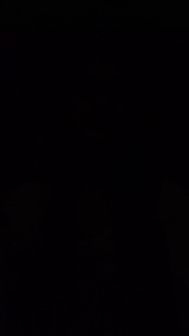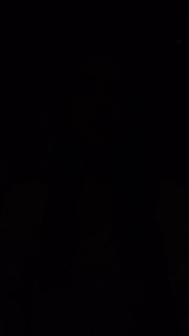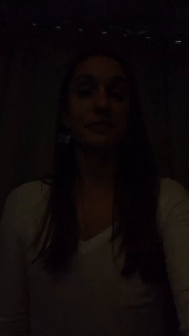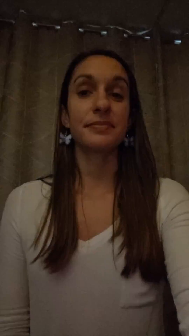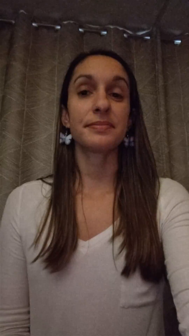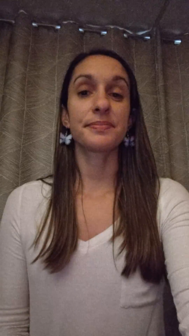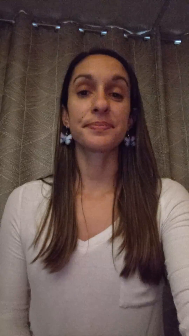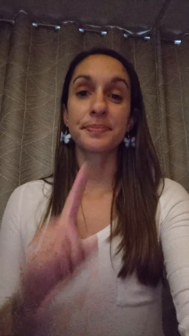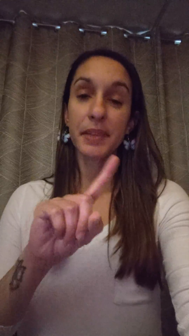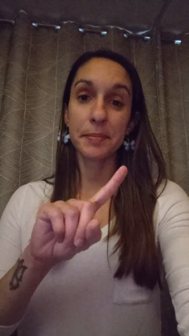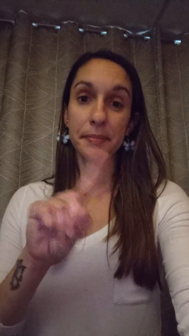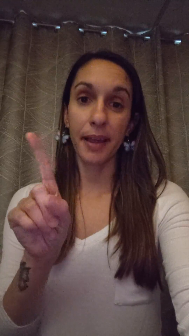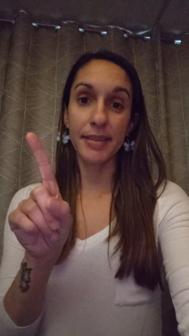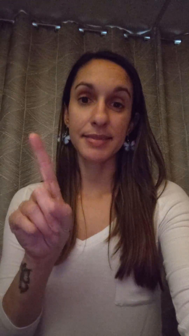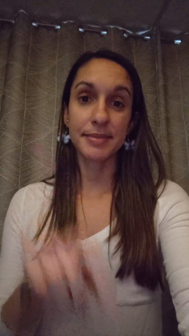but